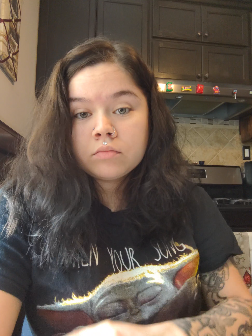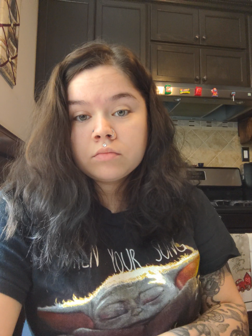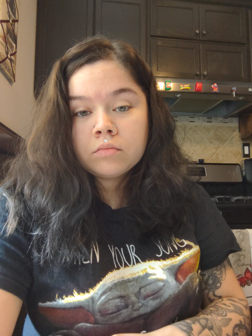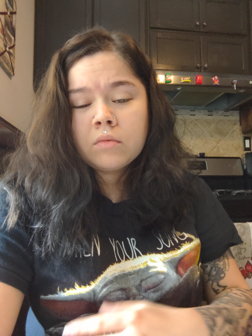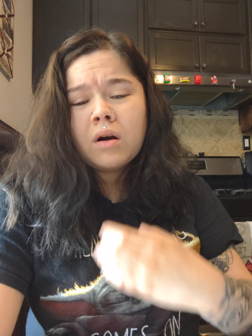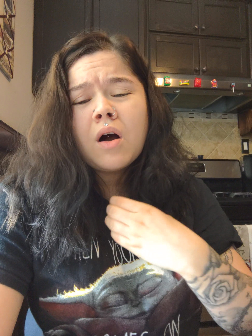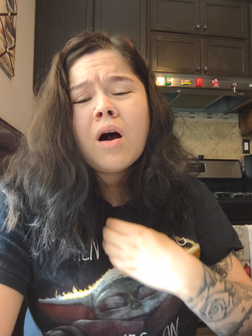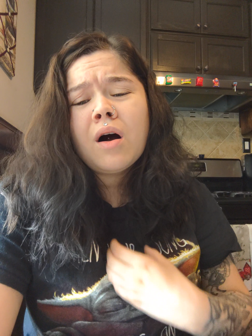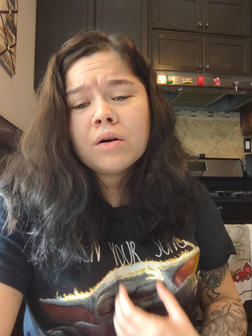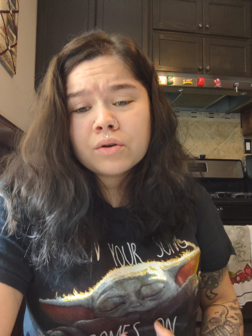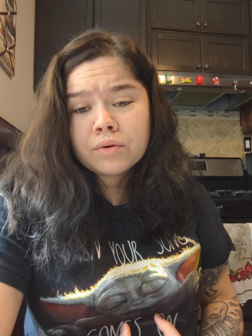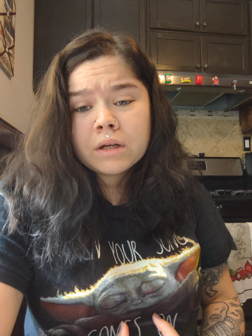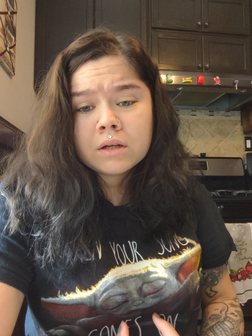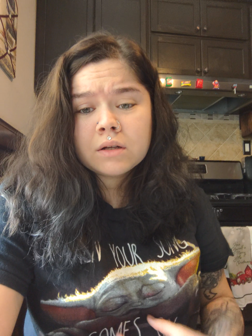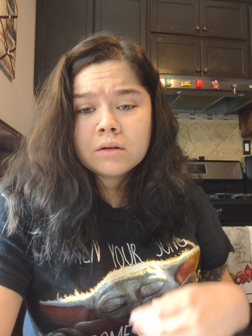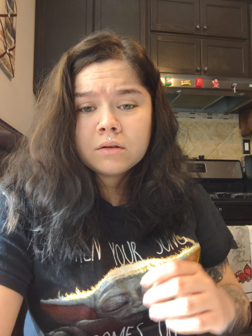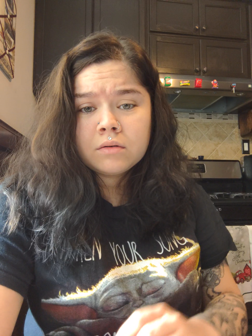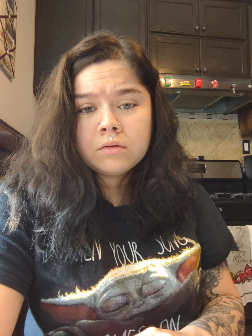hungry